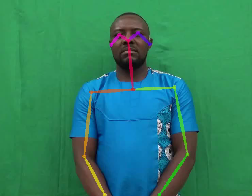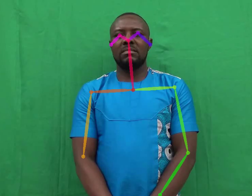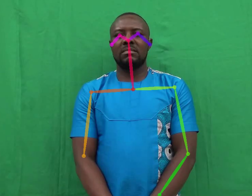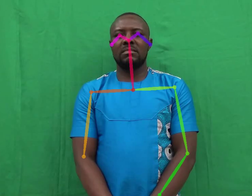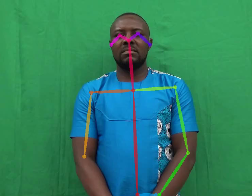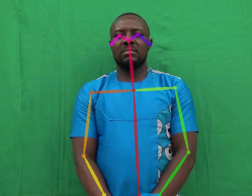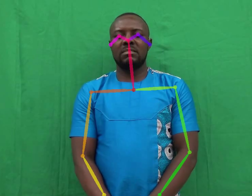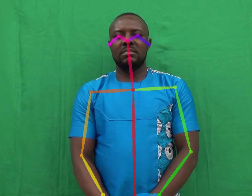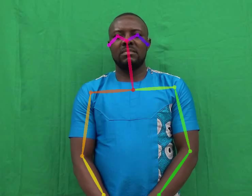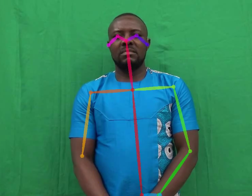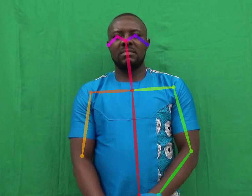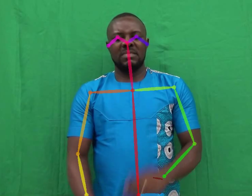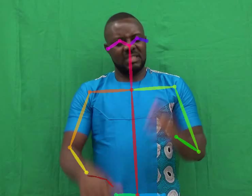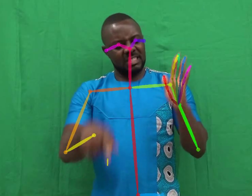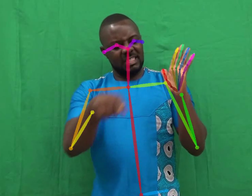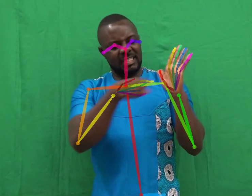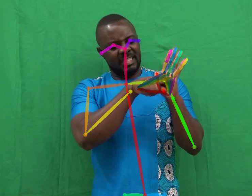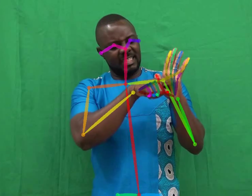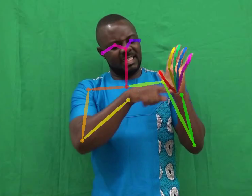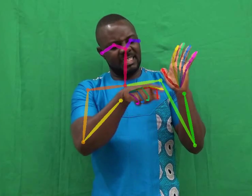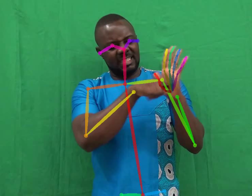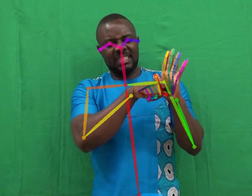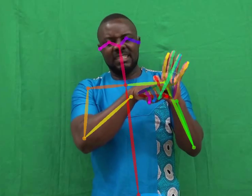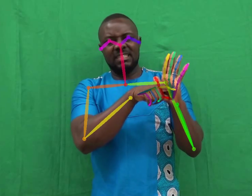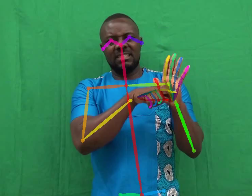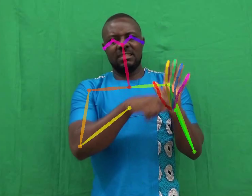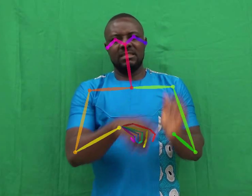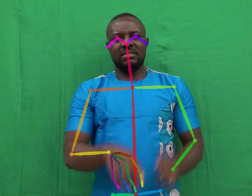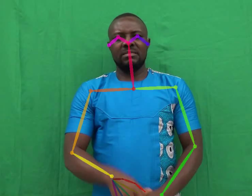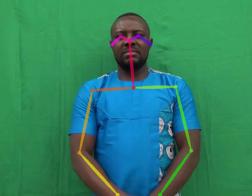negative